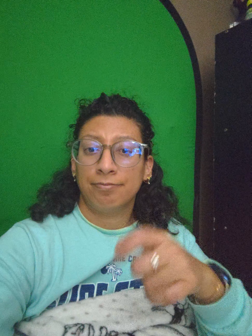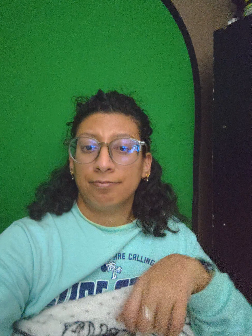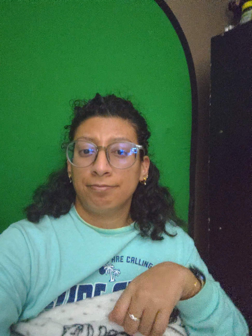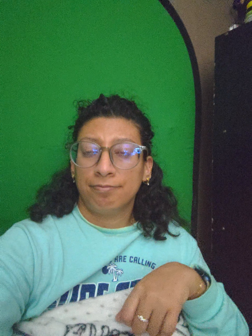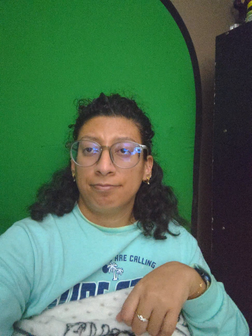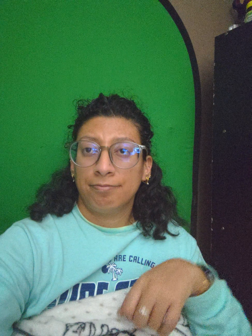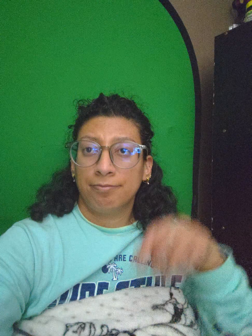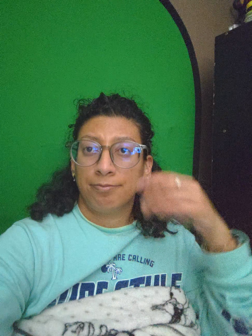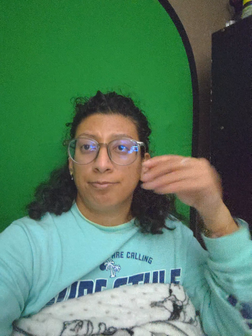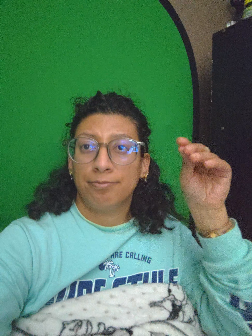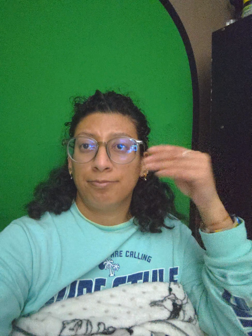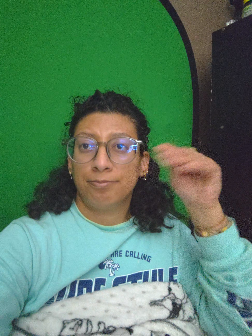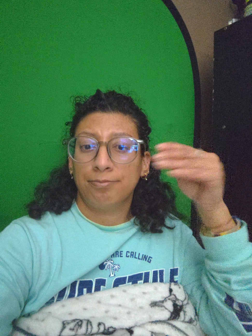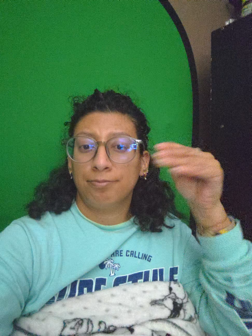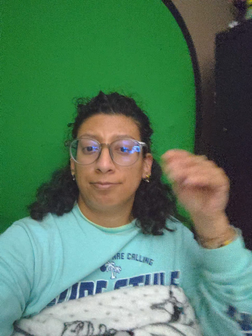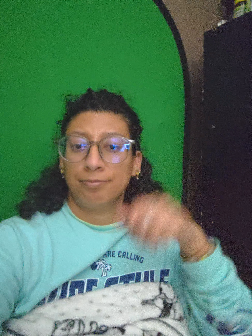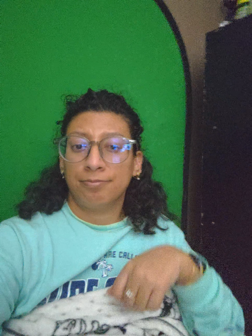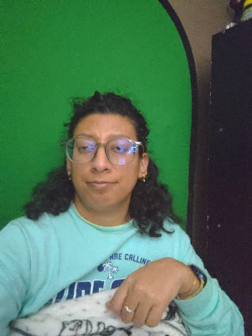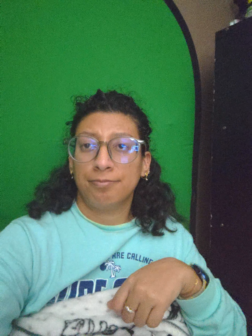store